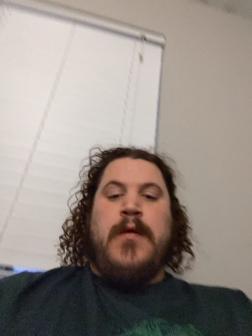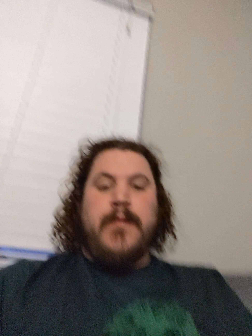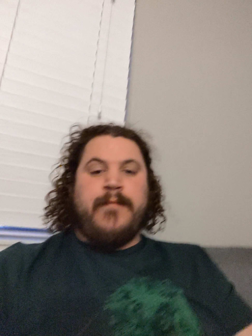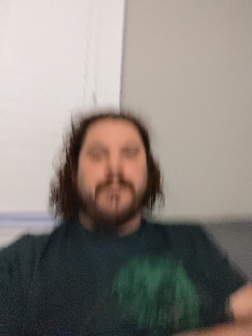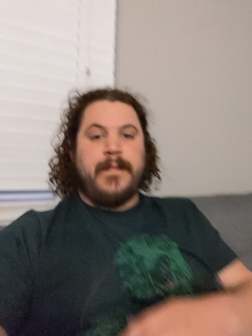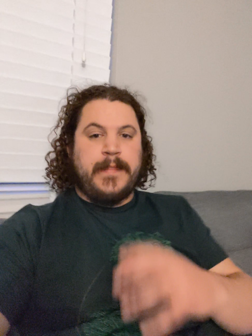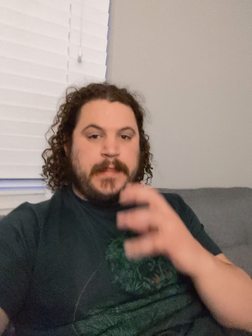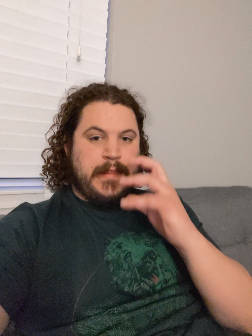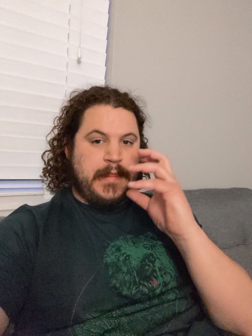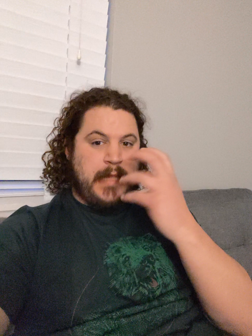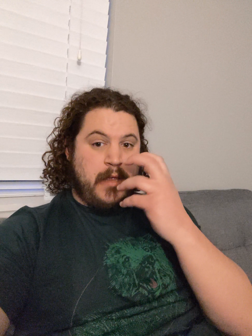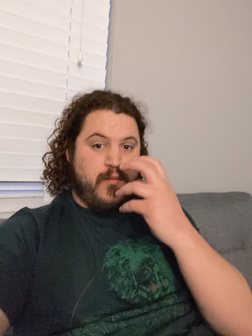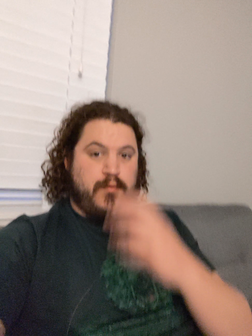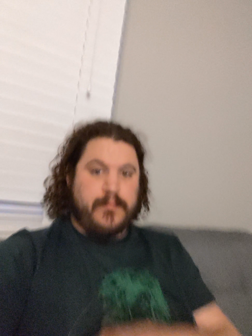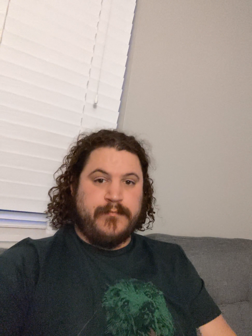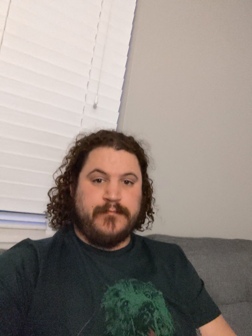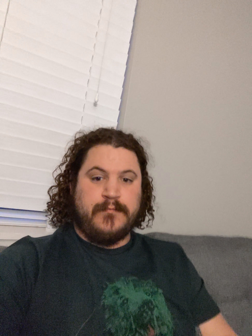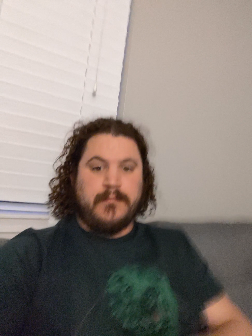clown